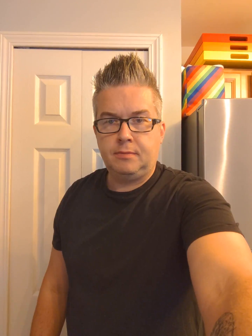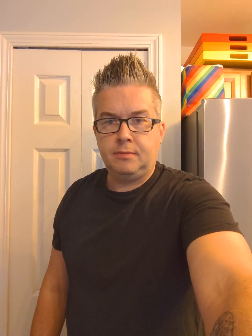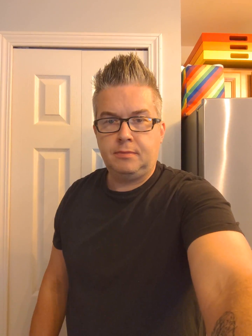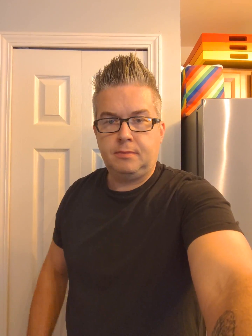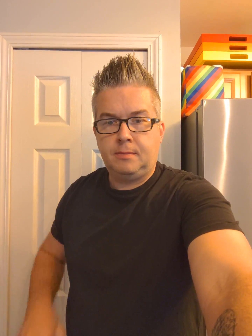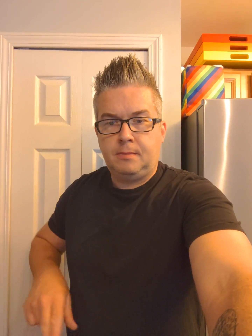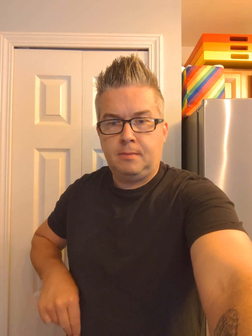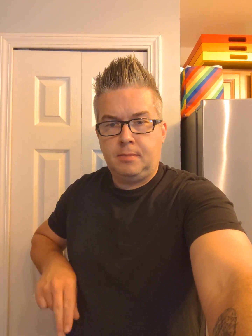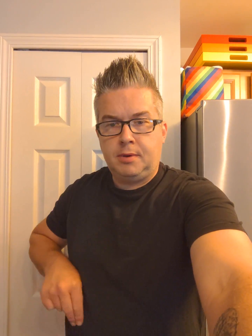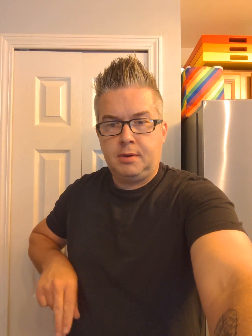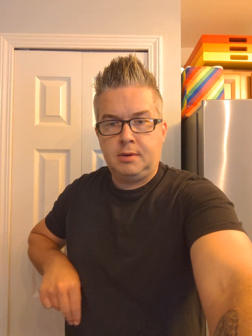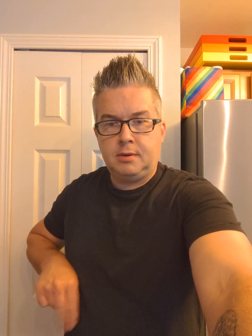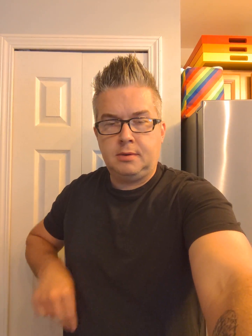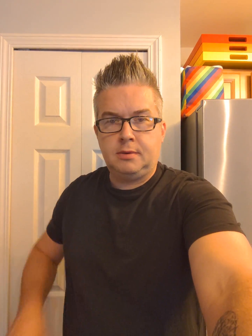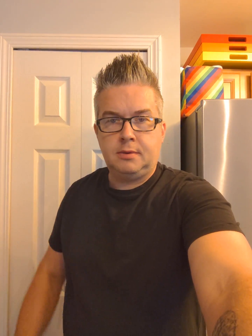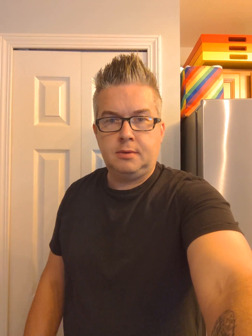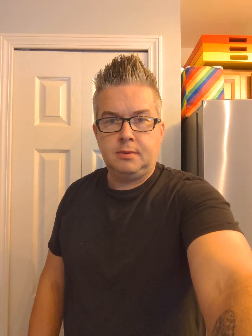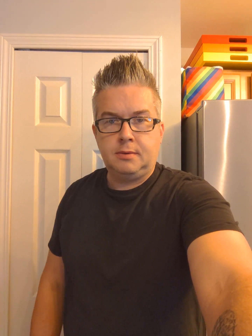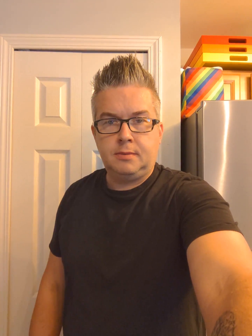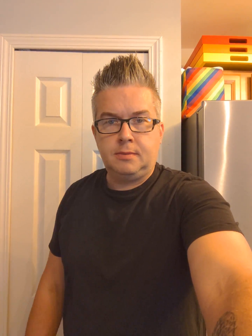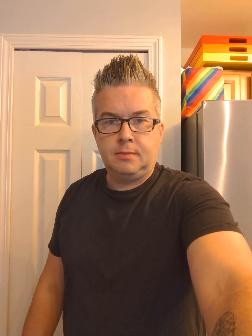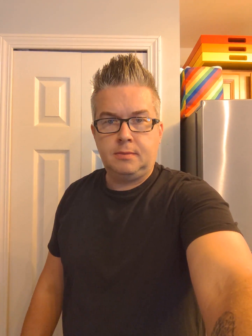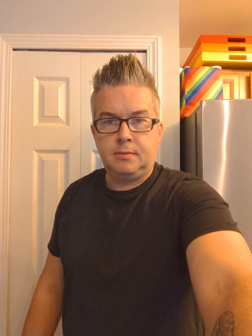diaper